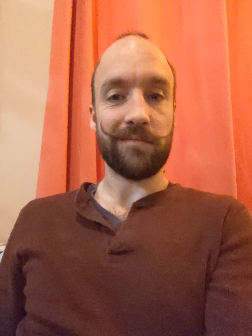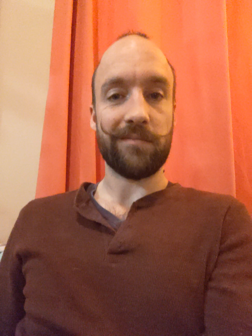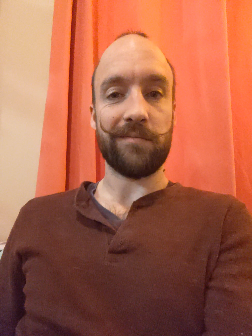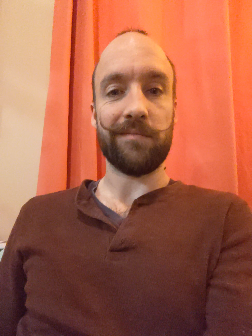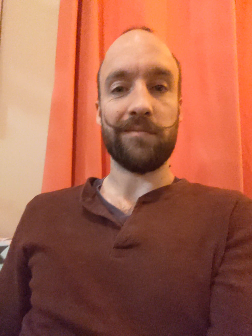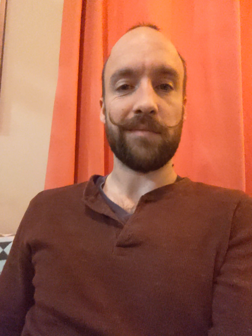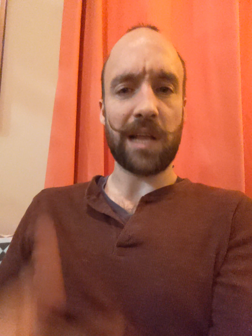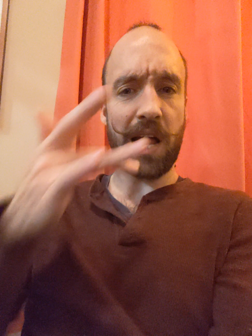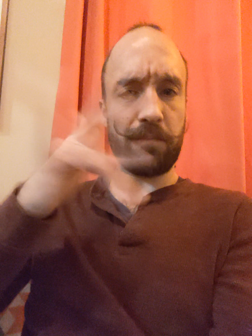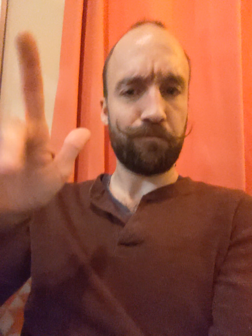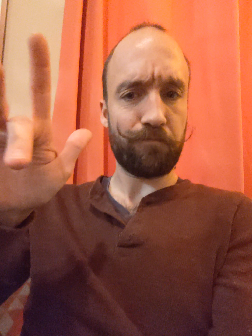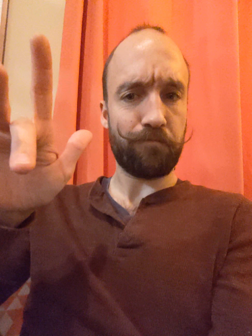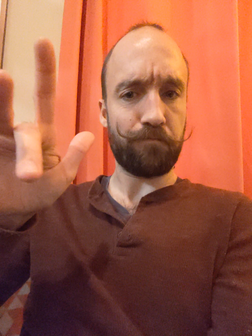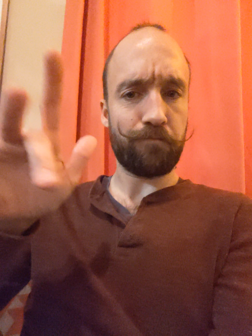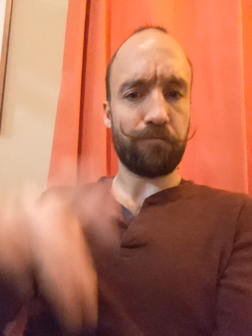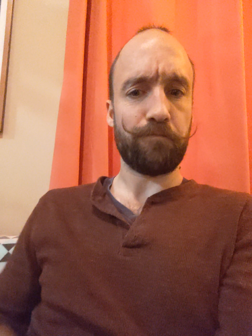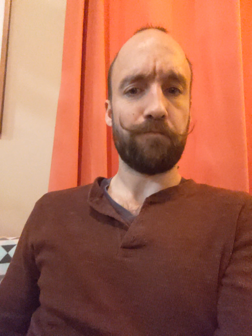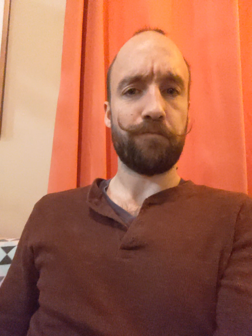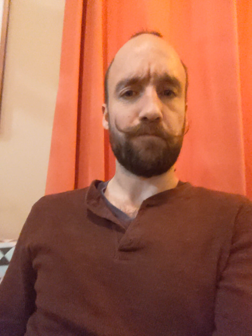empty